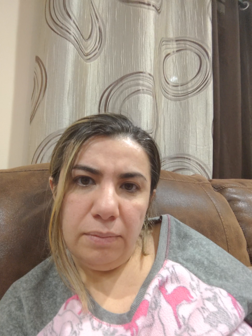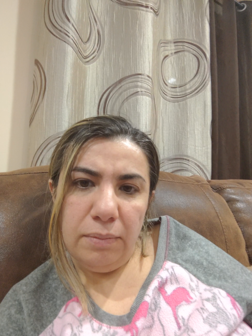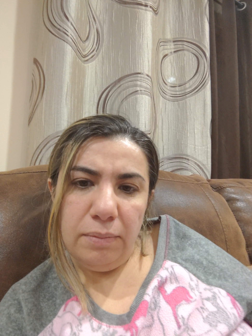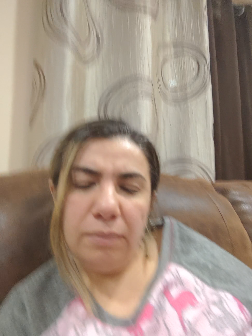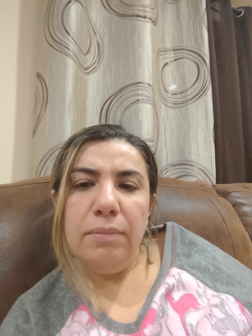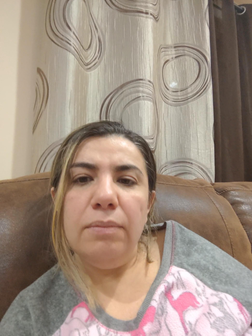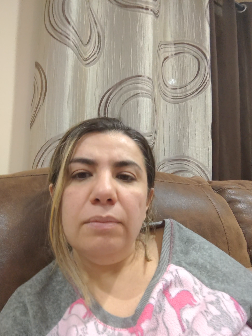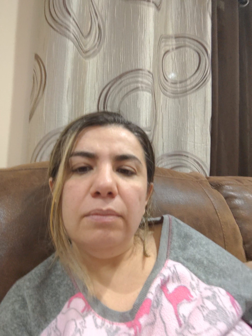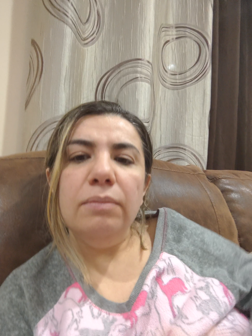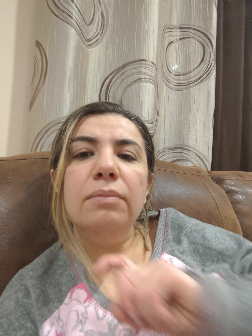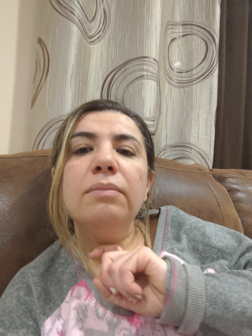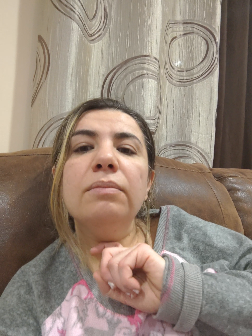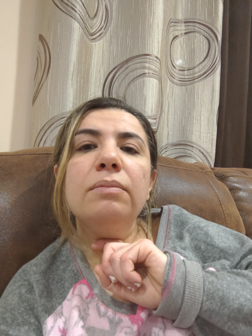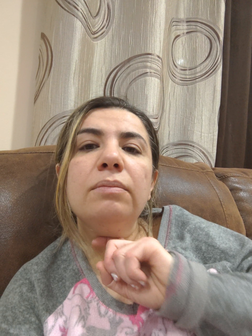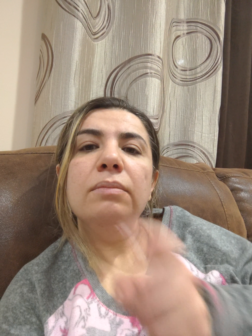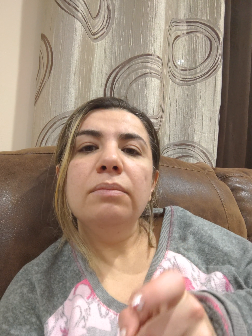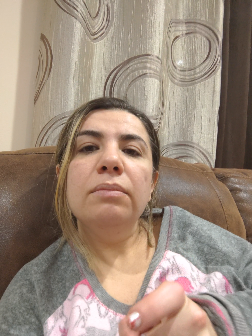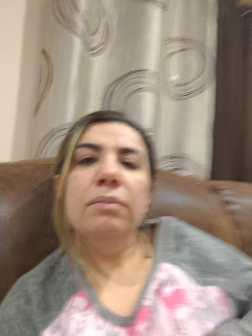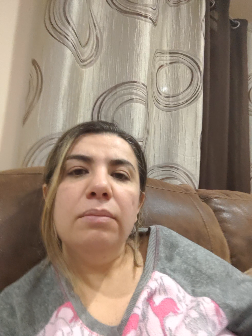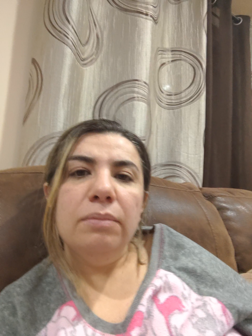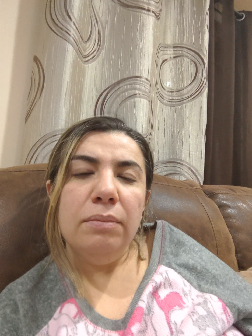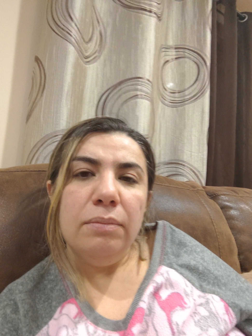garbage